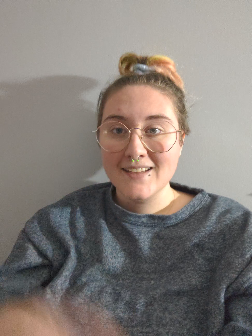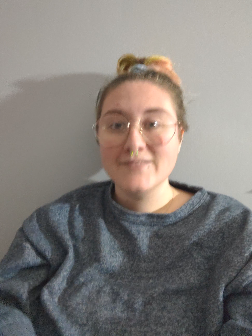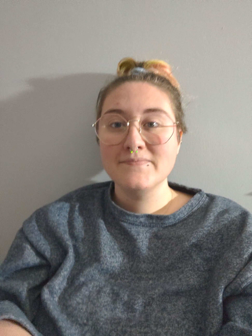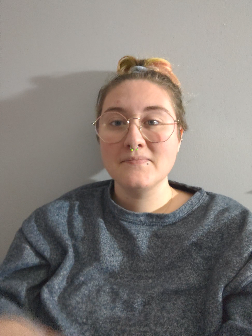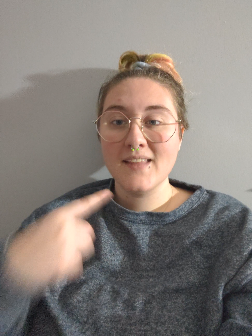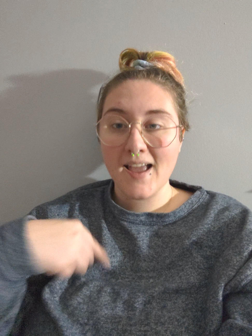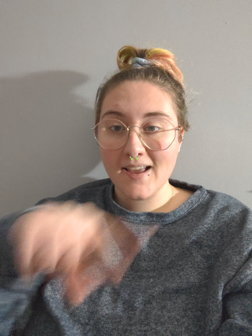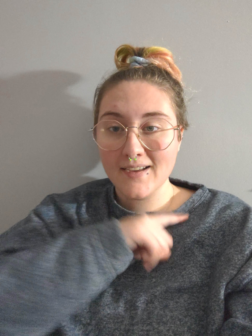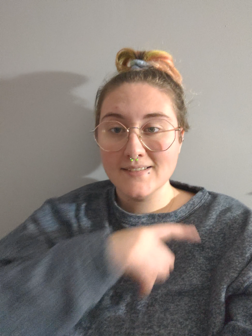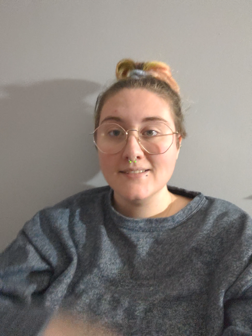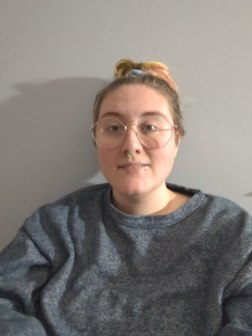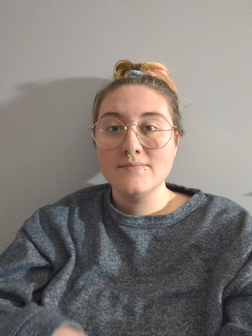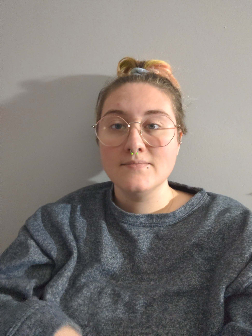we